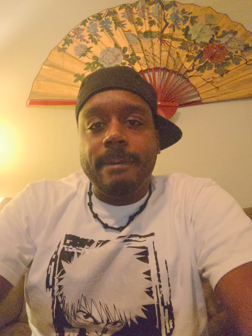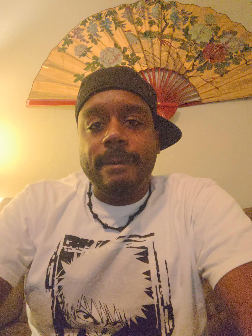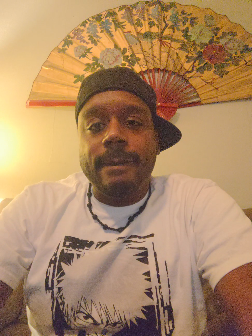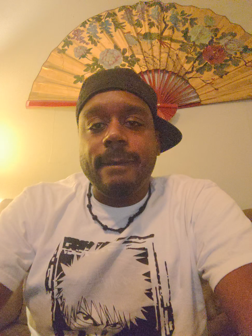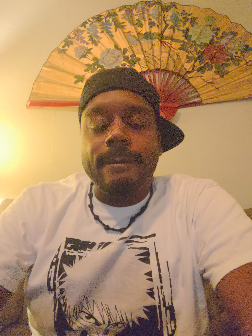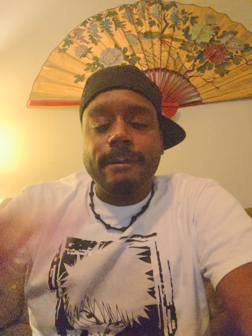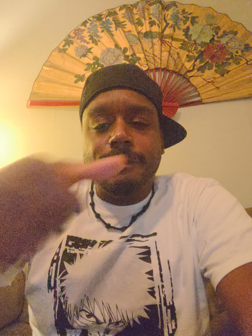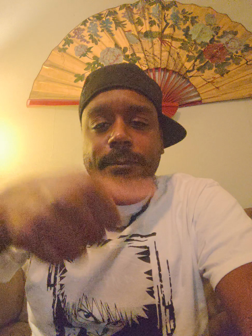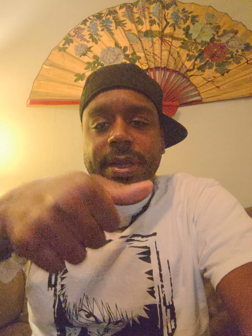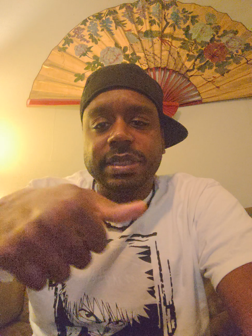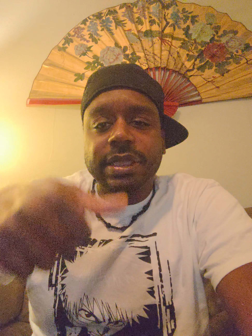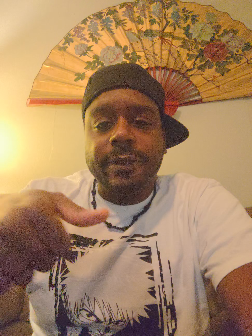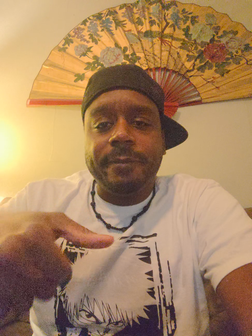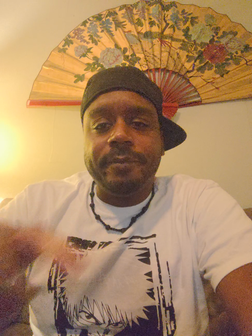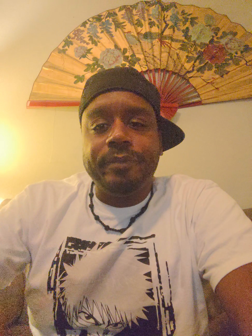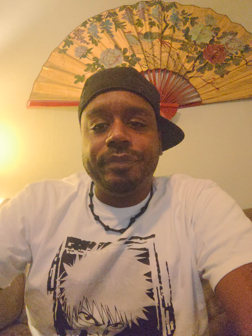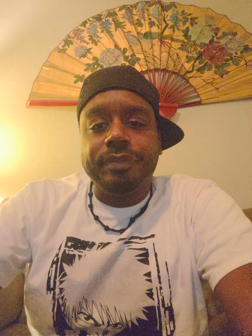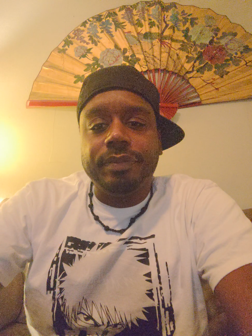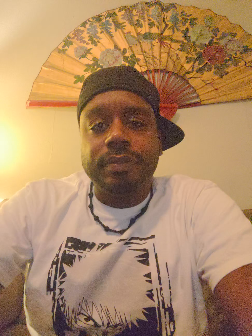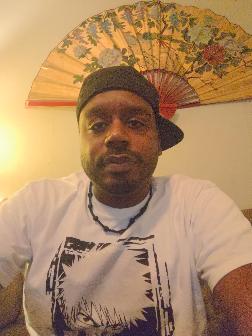puzzle